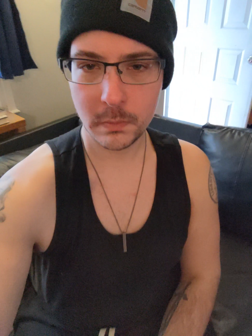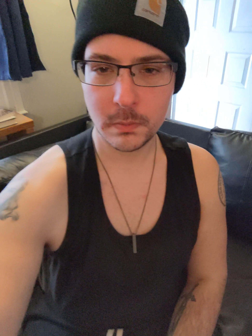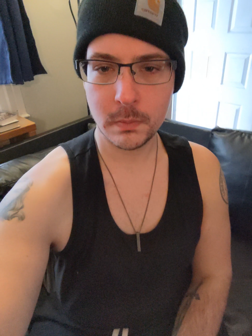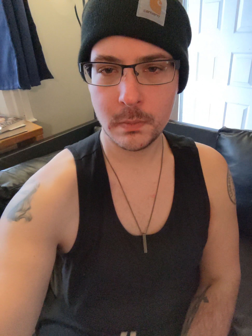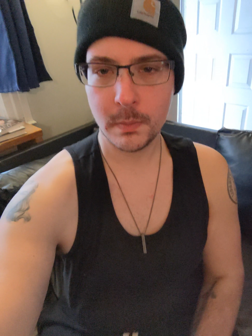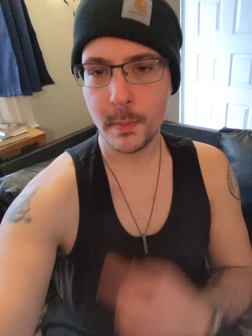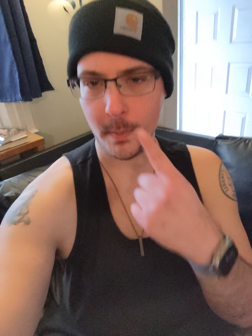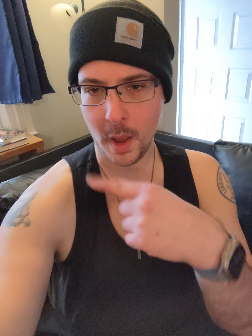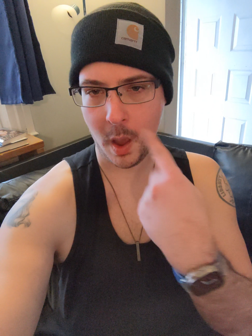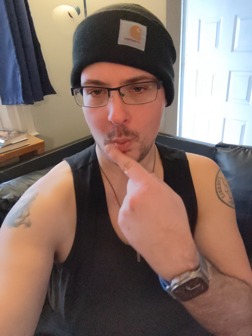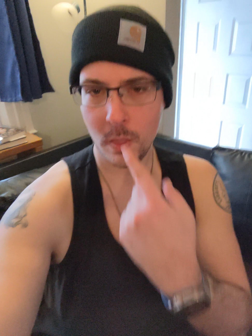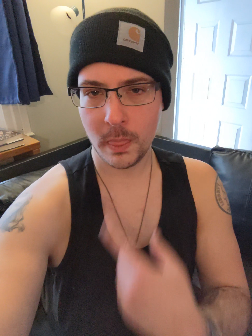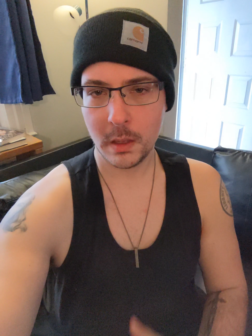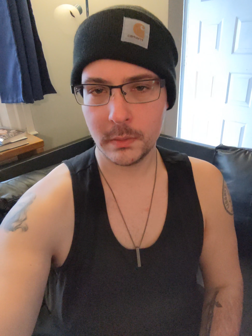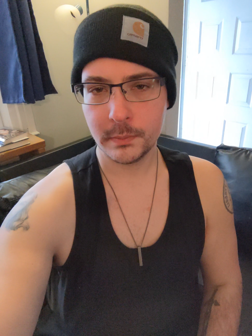mouth